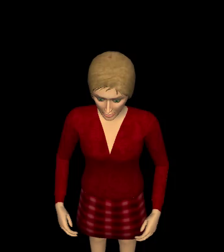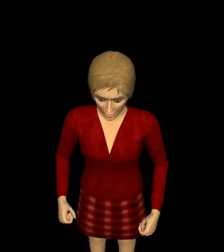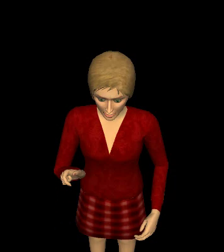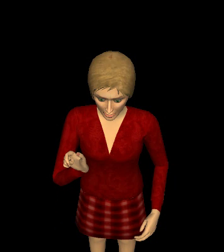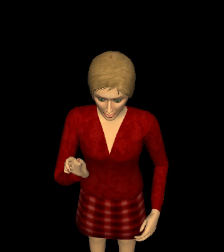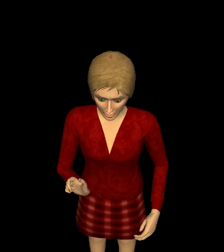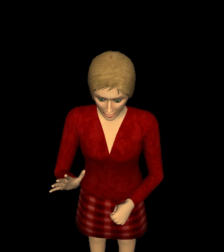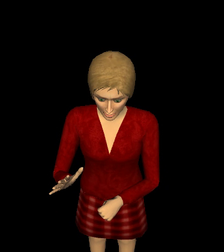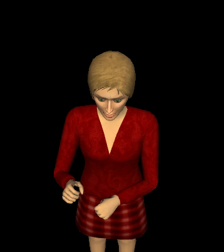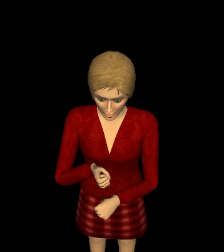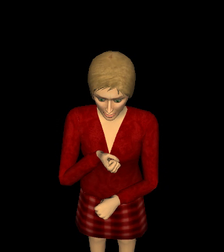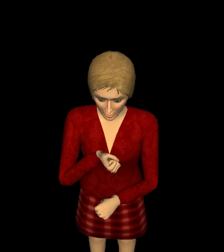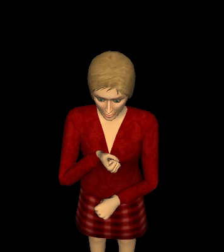فائز